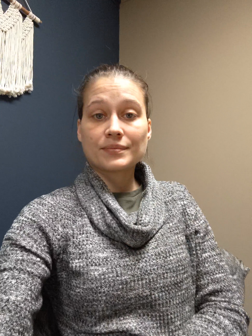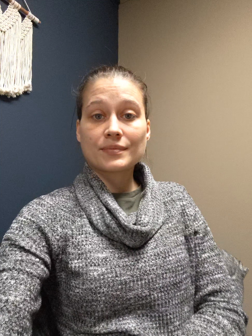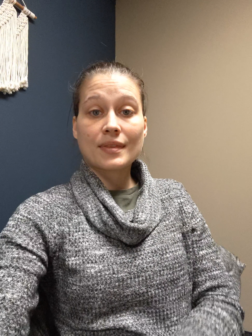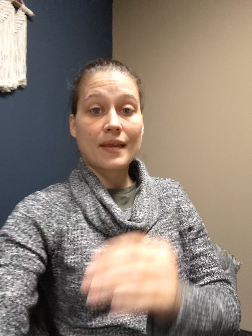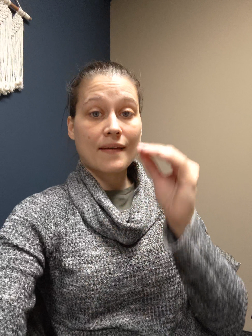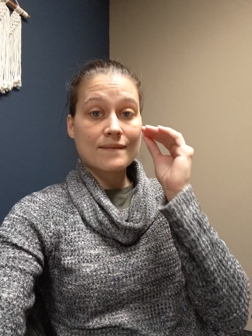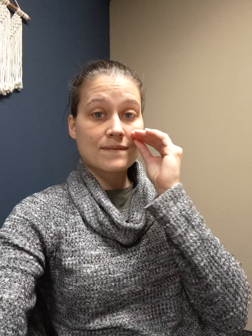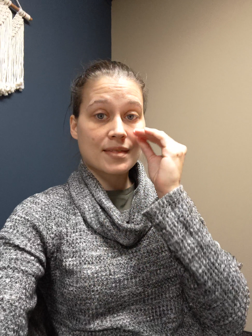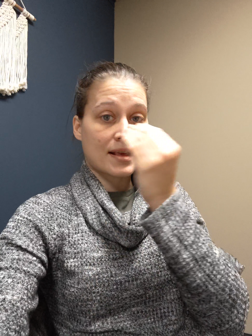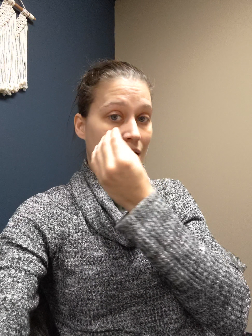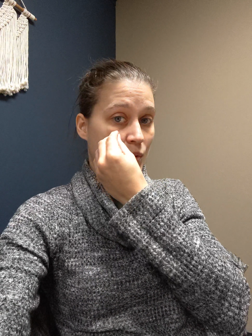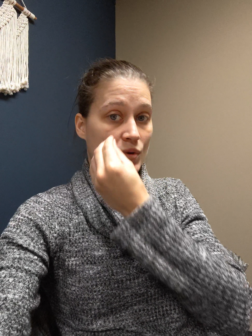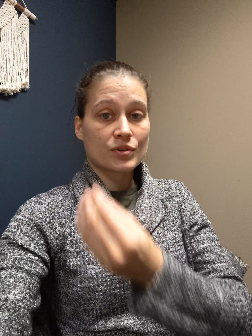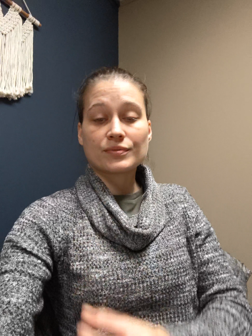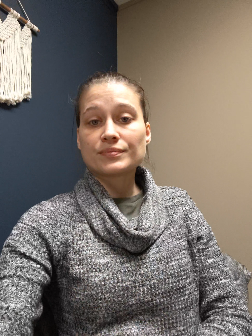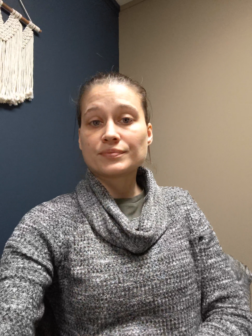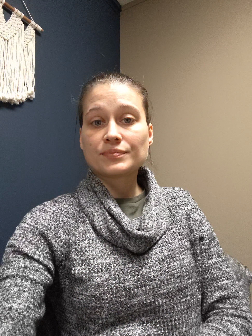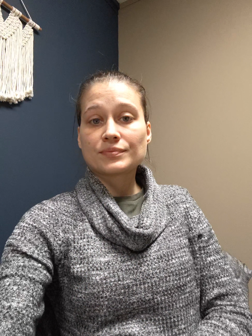flower